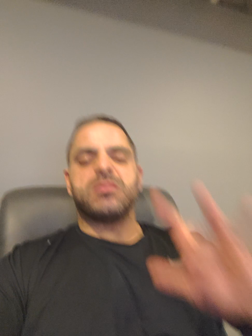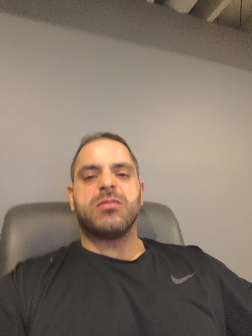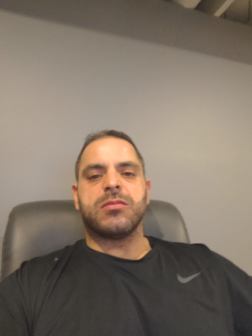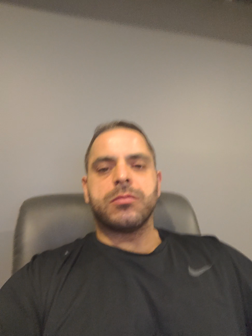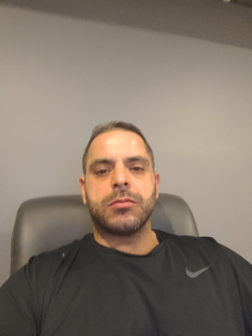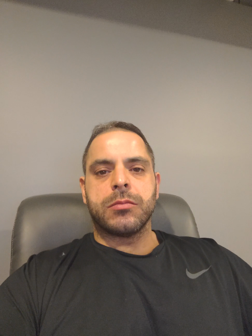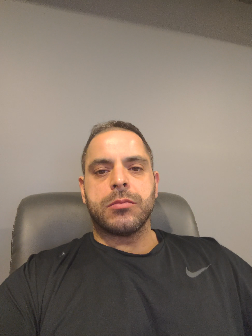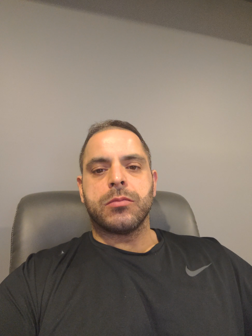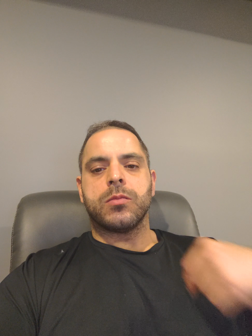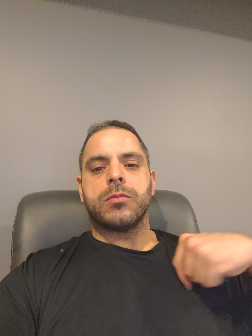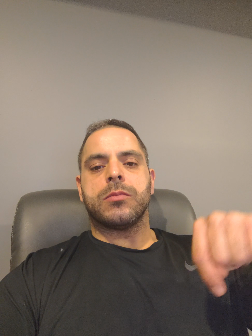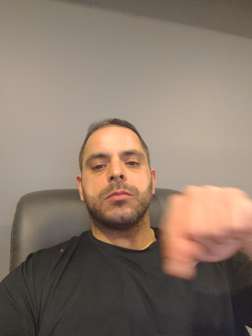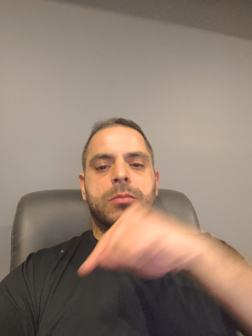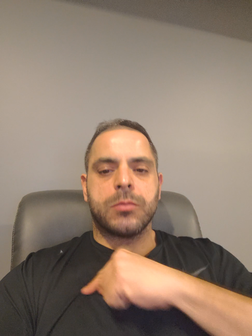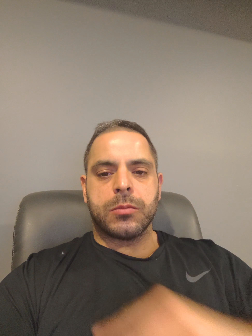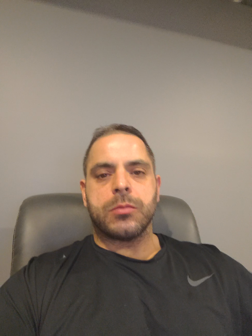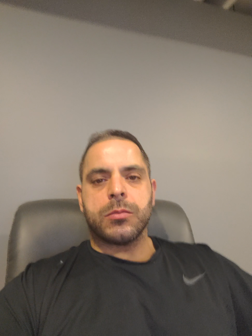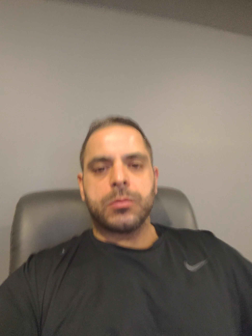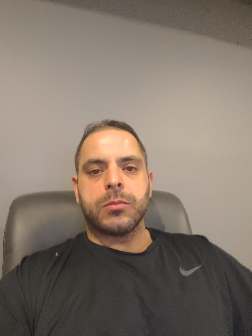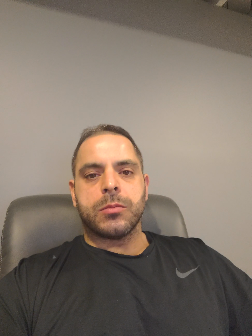we